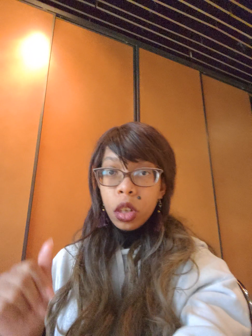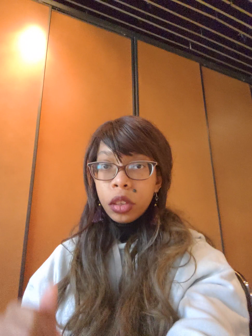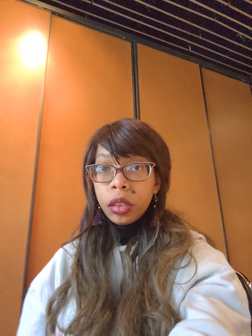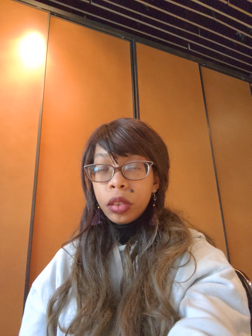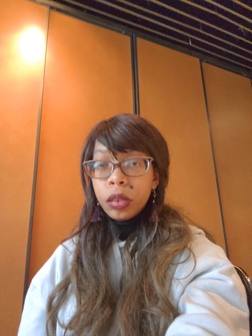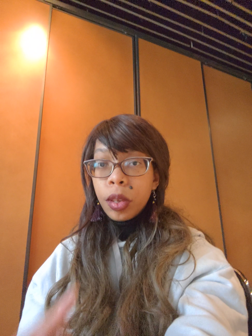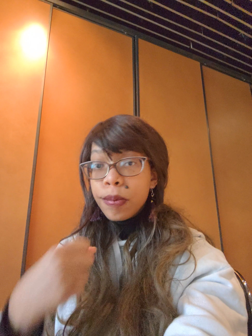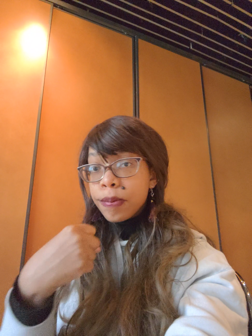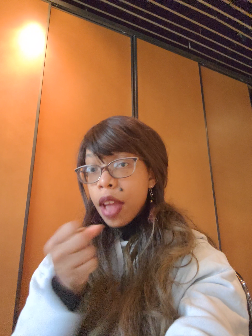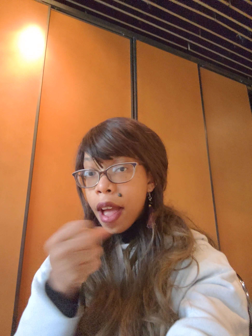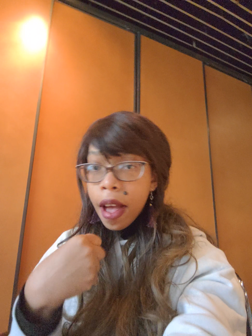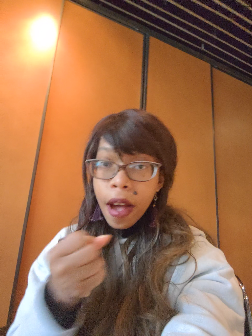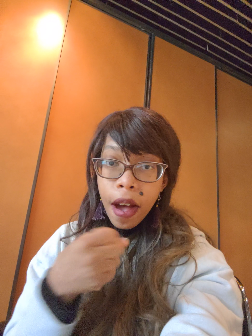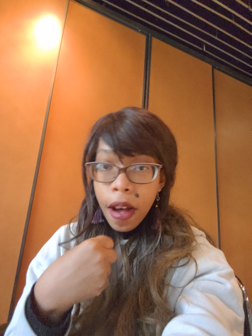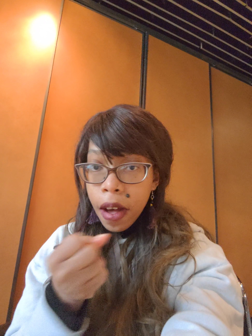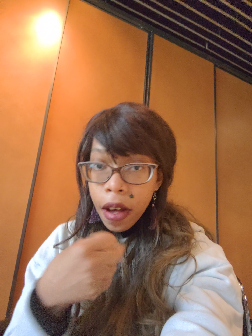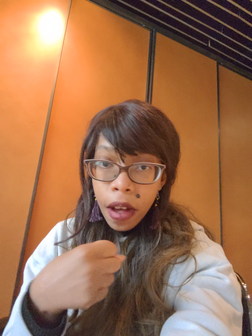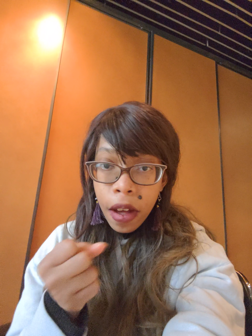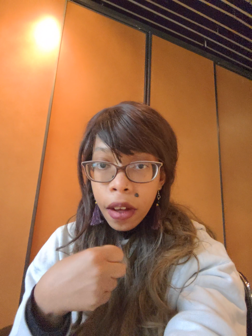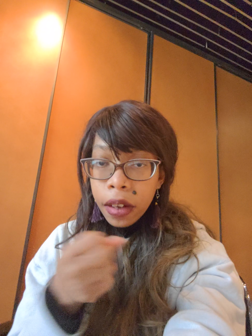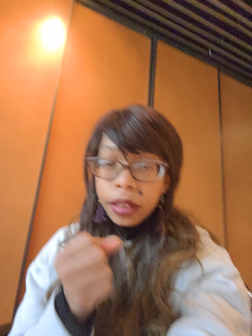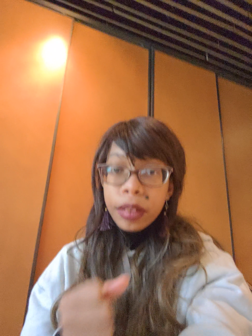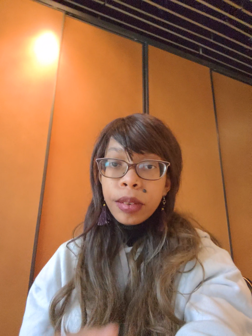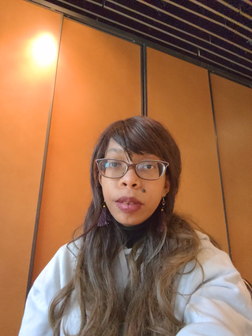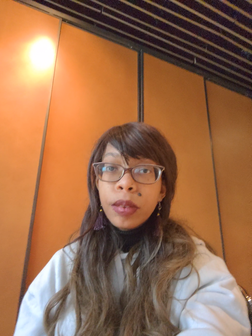make